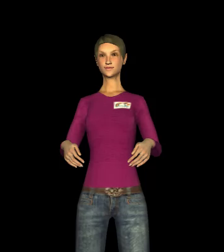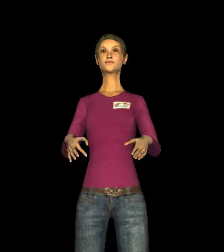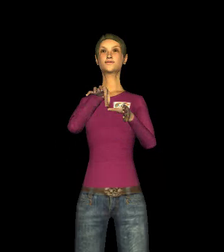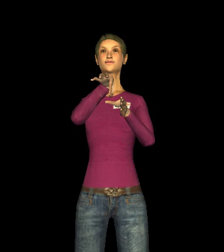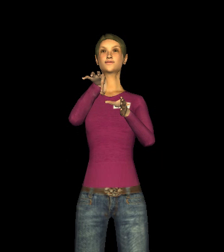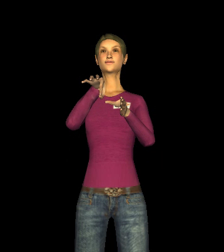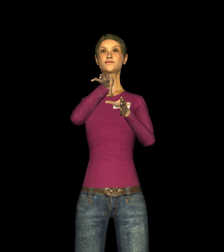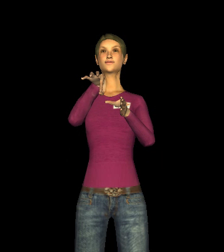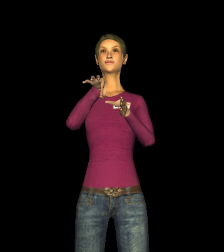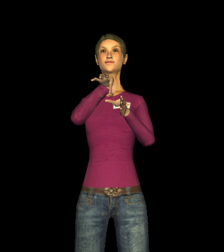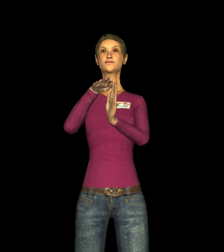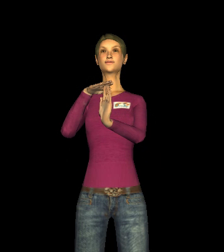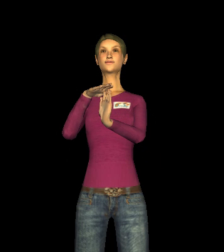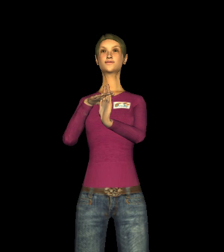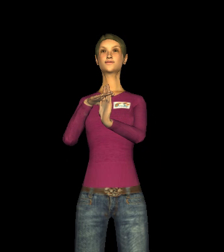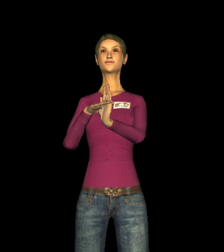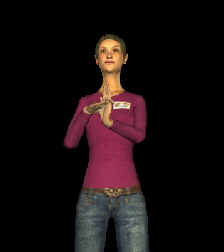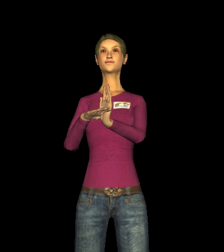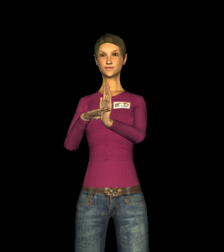وصفة